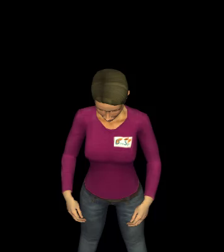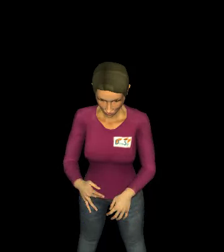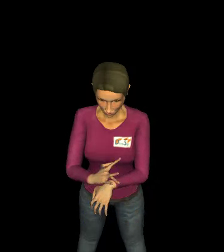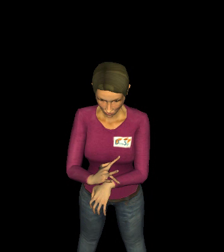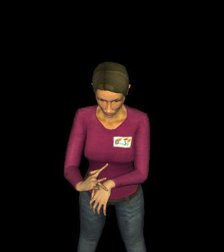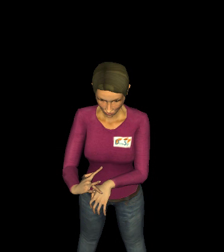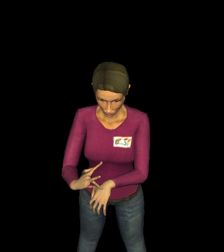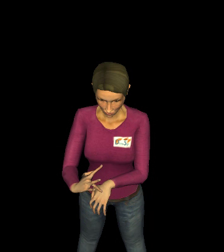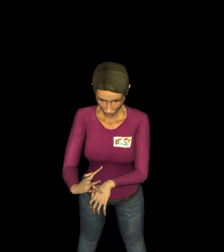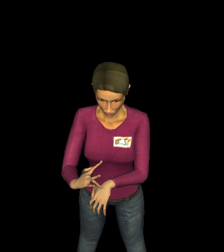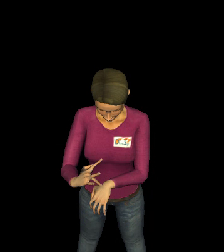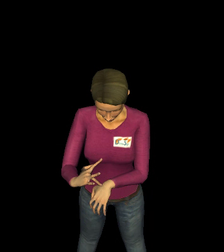يلمس